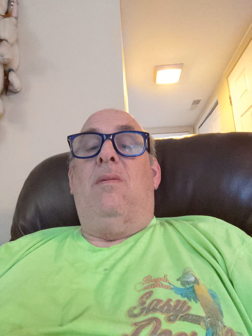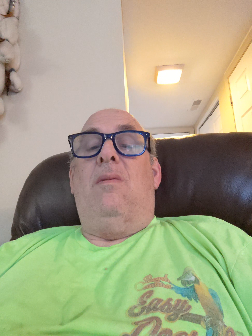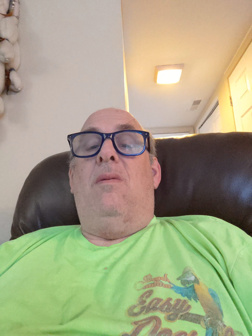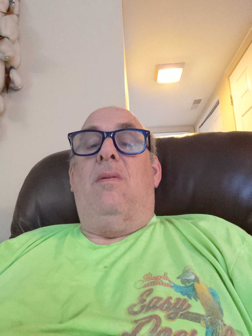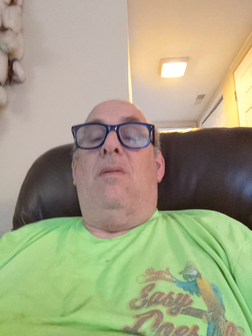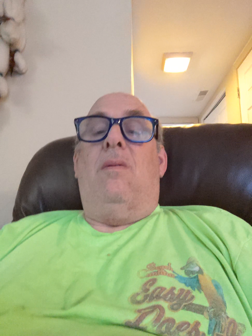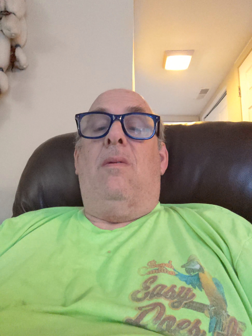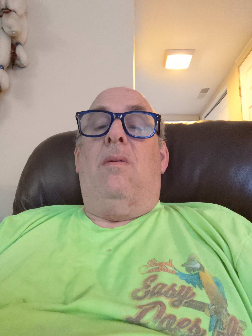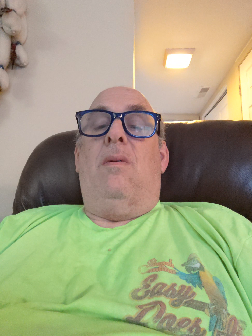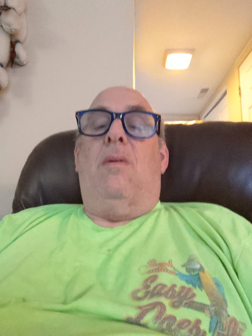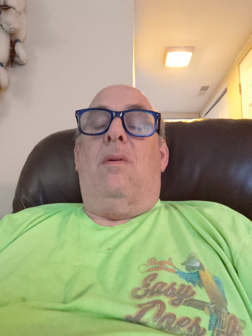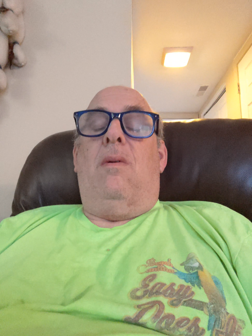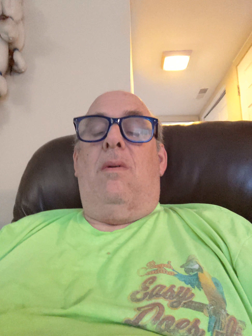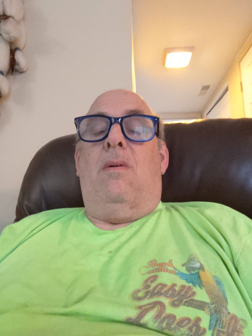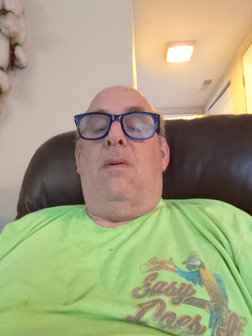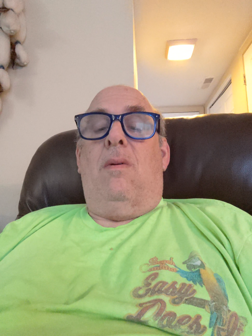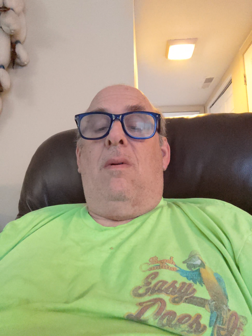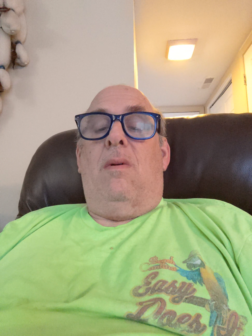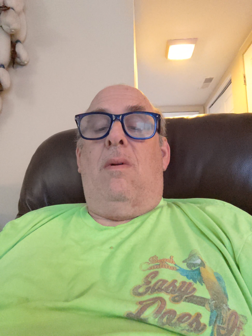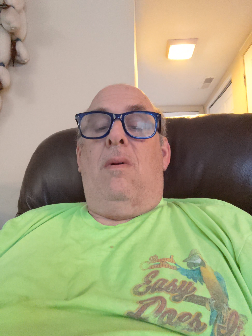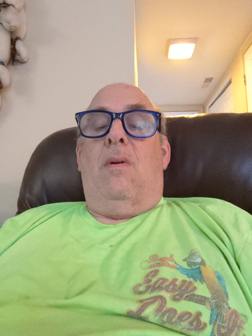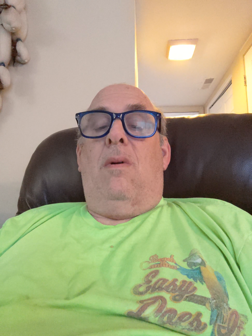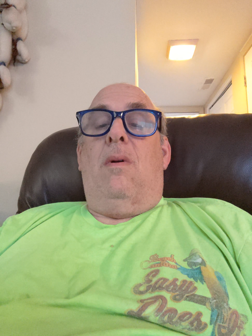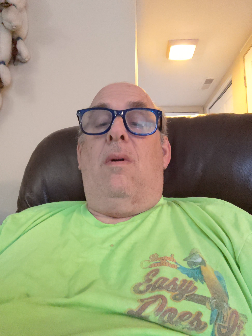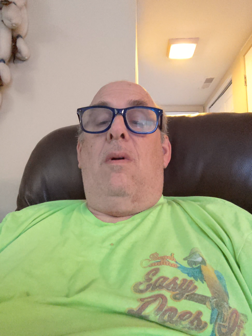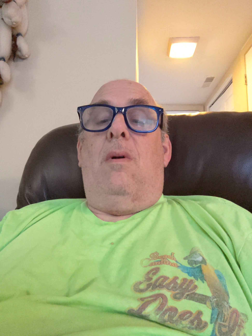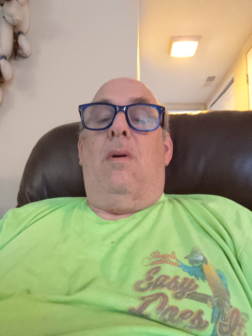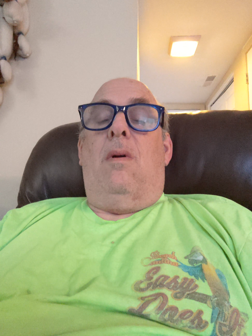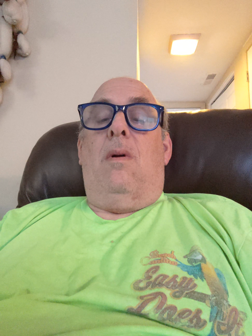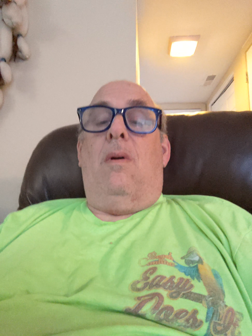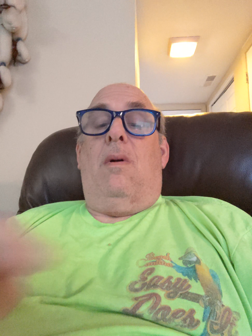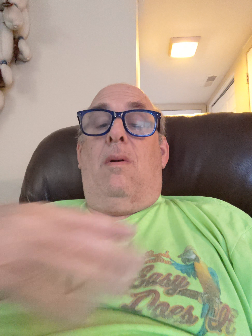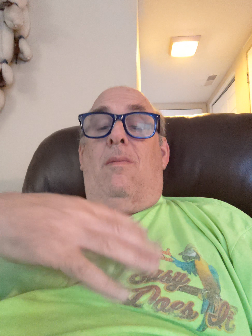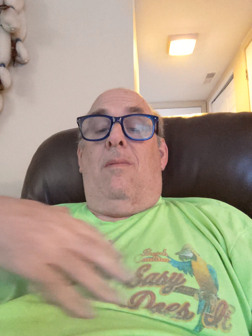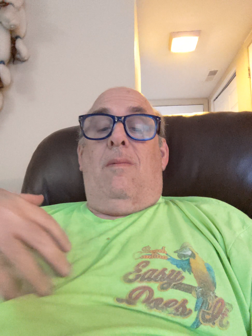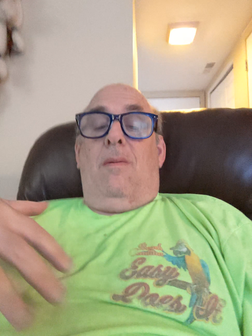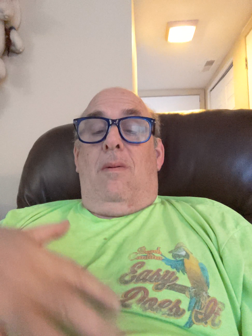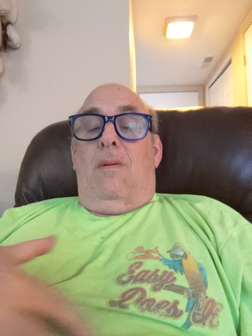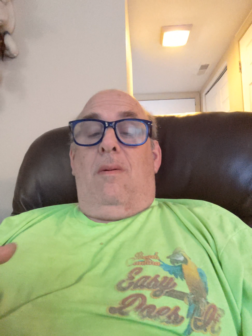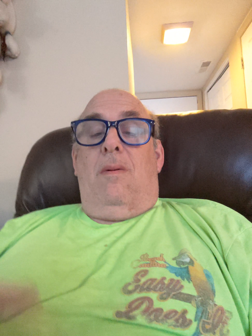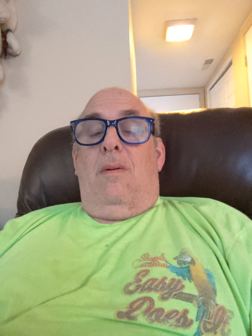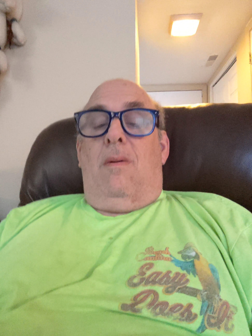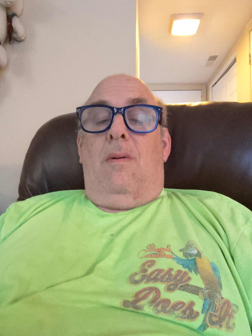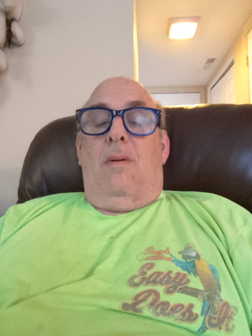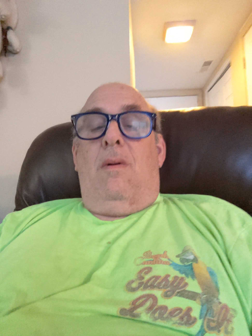zebra